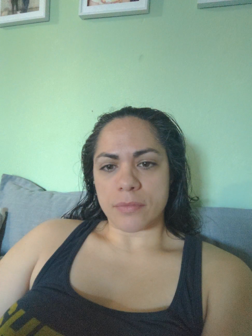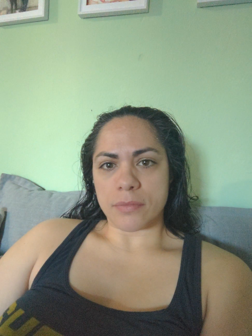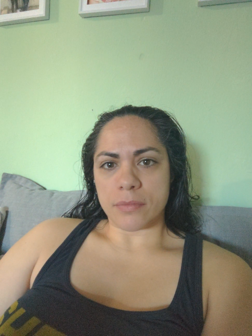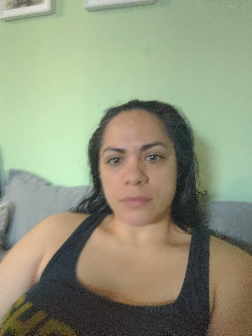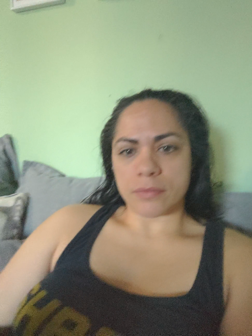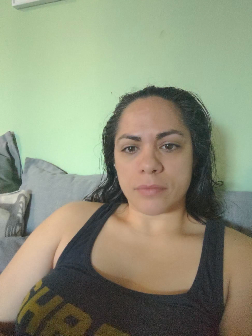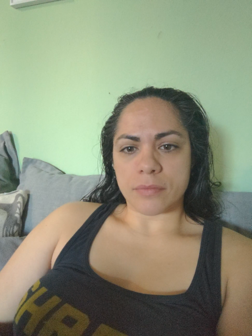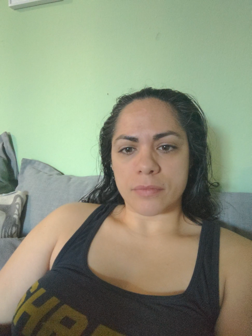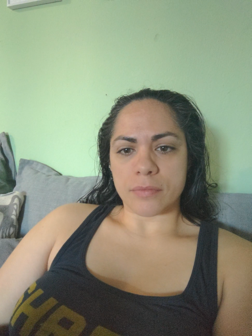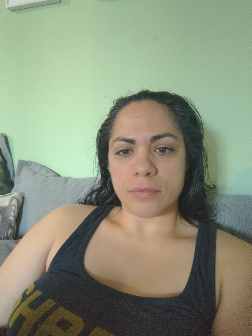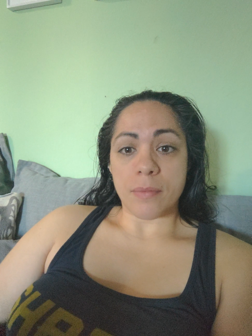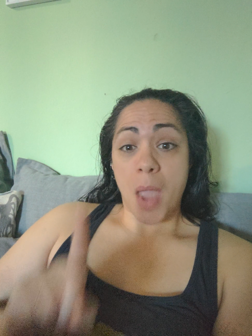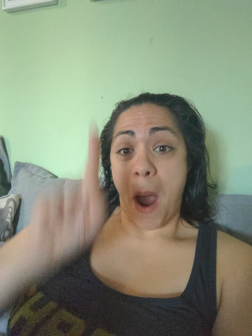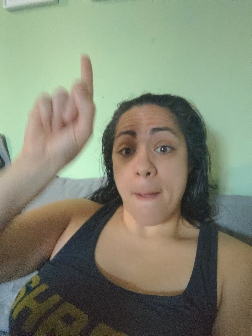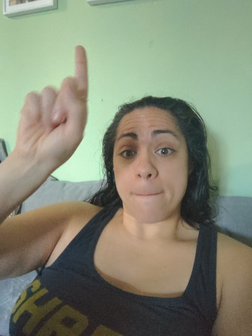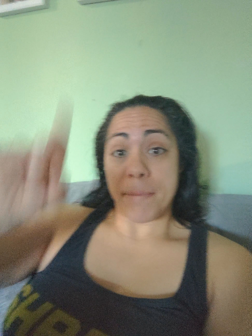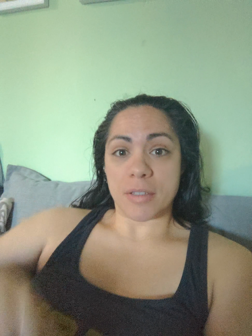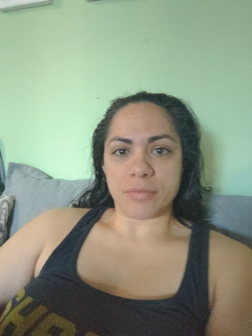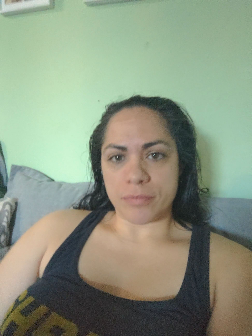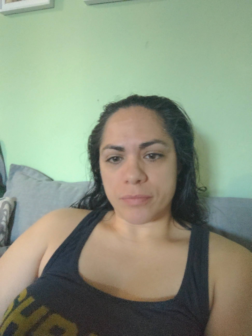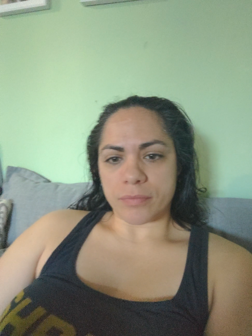up